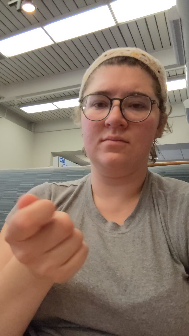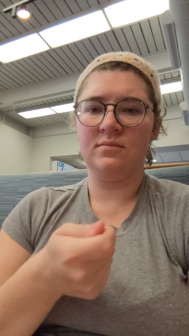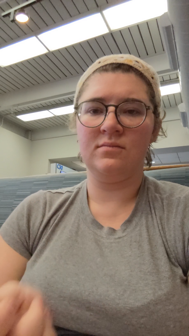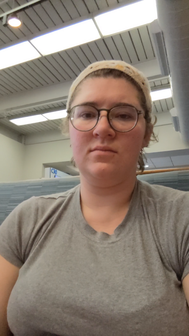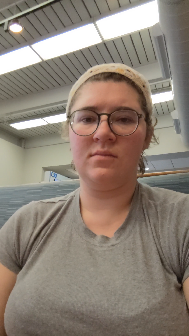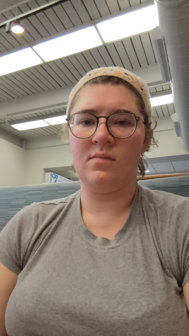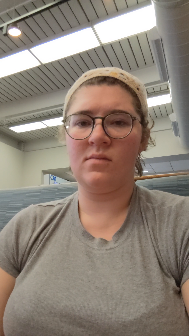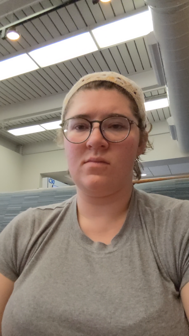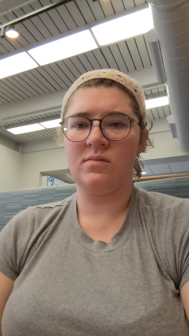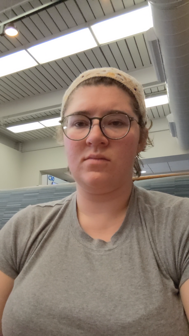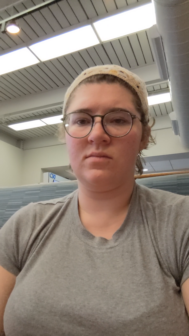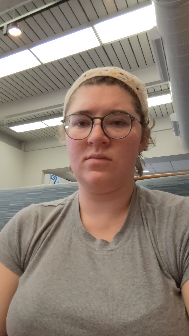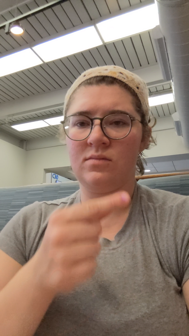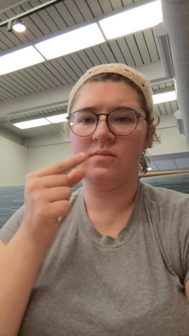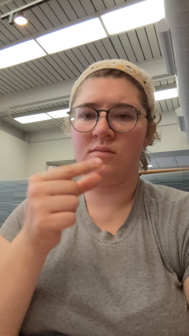glue